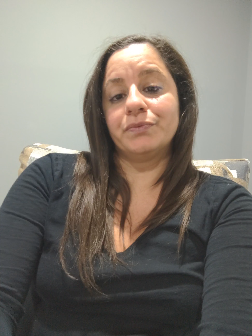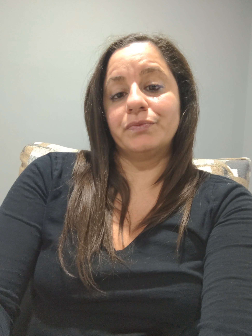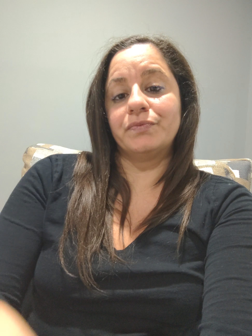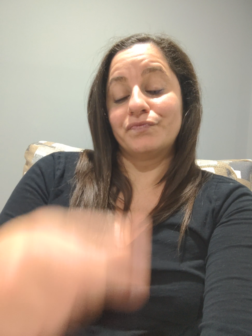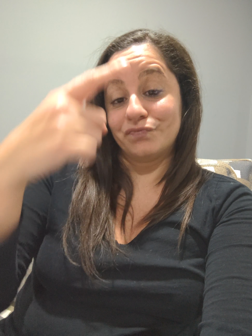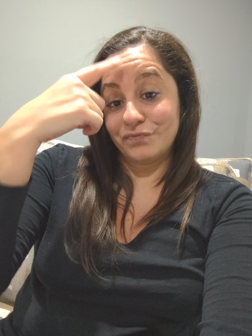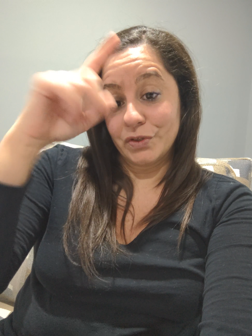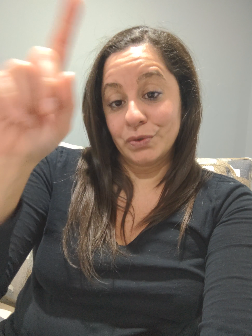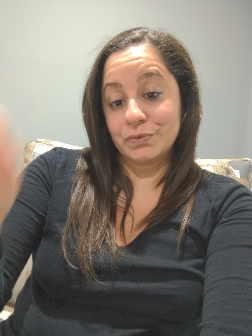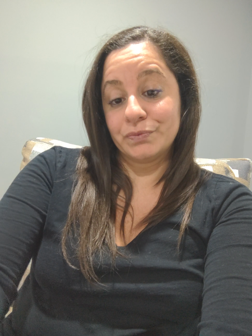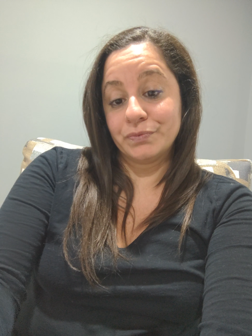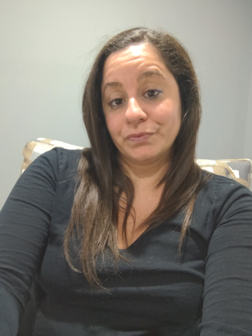for